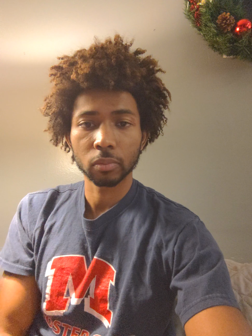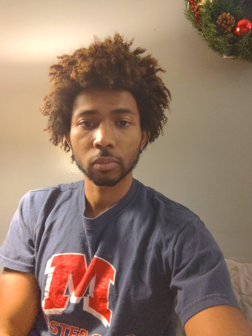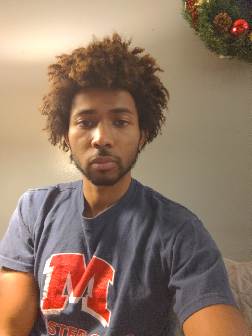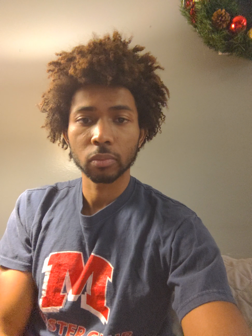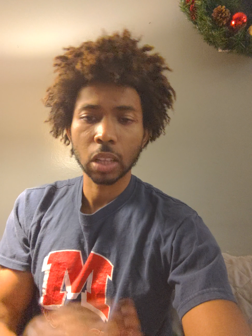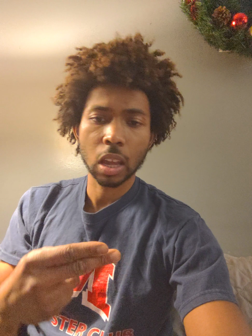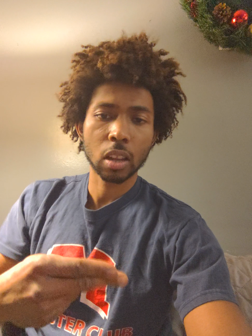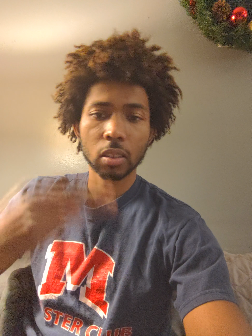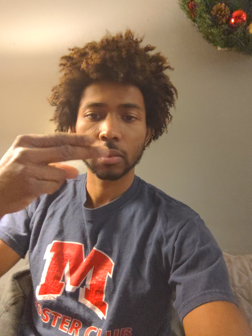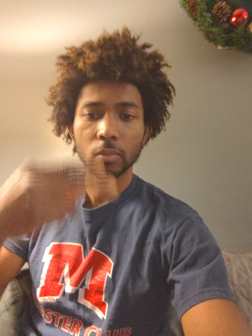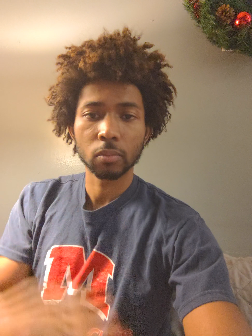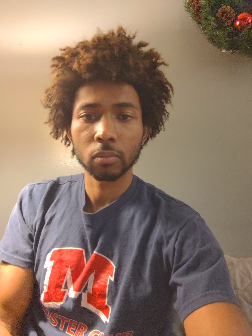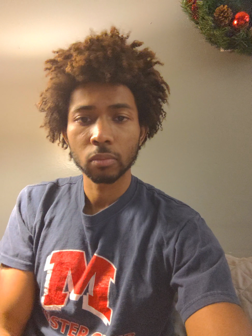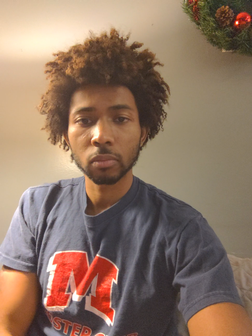high